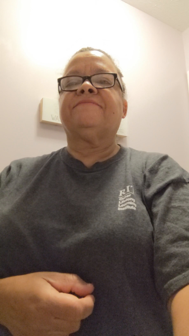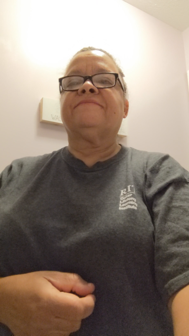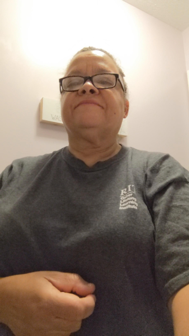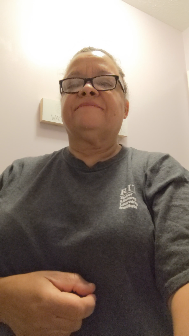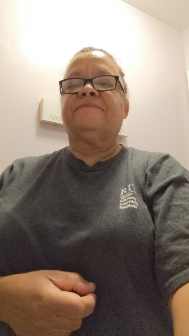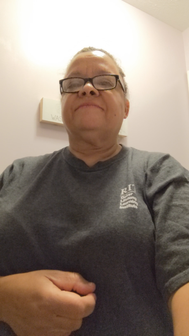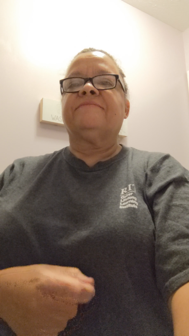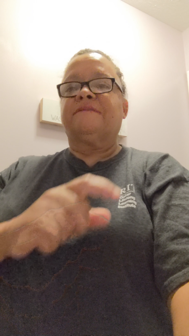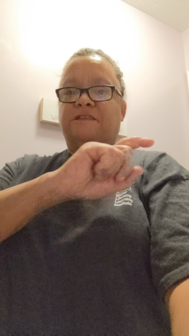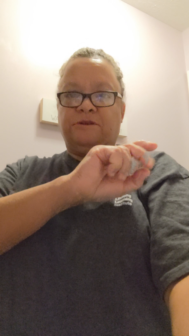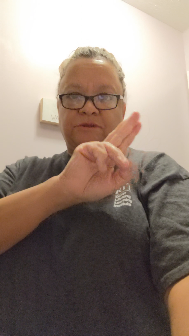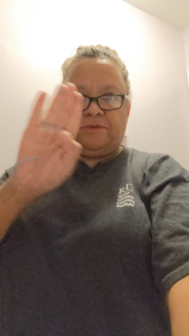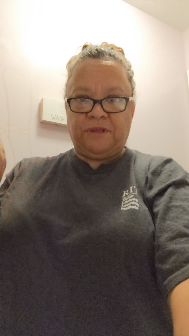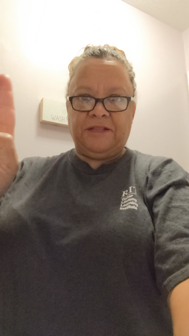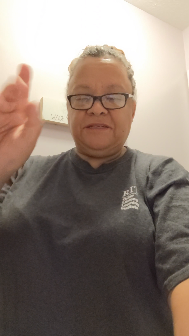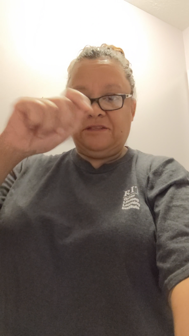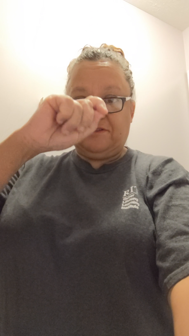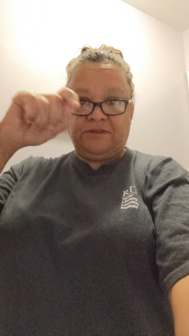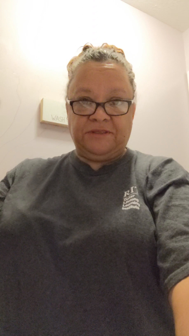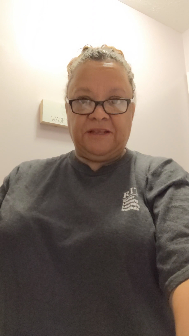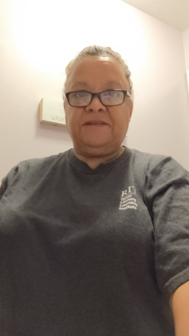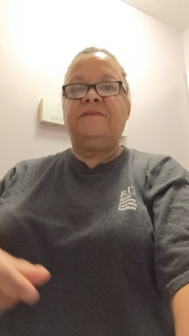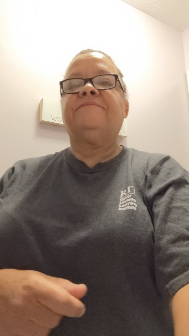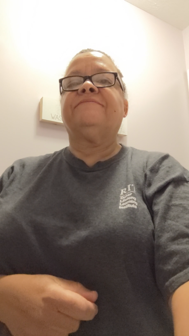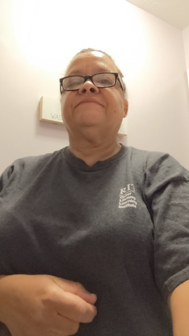chalk